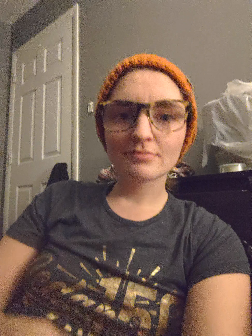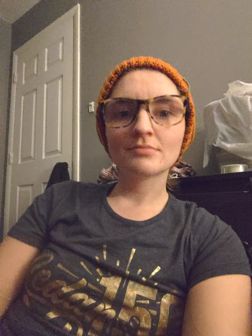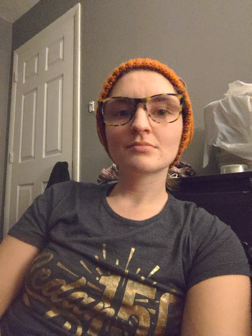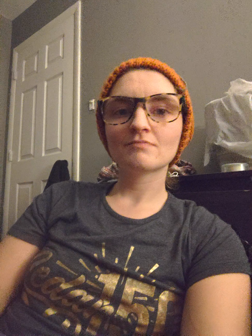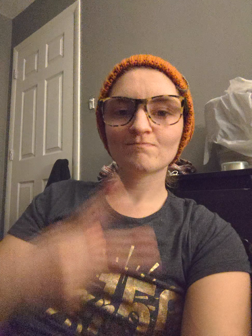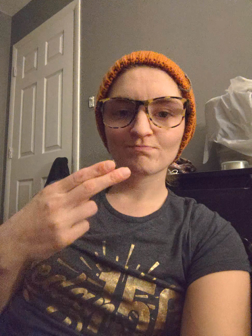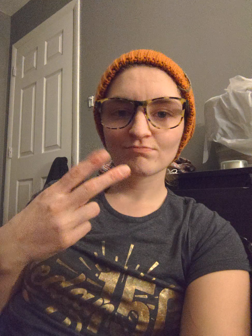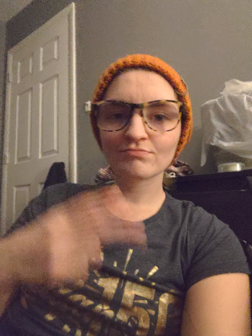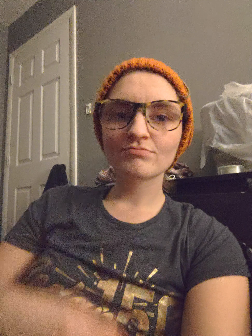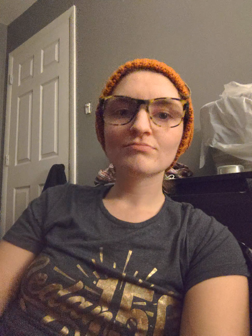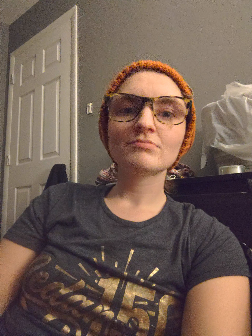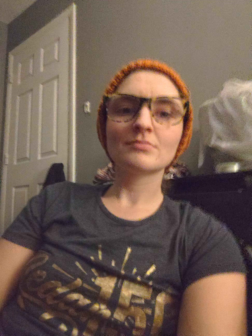scissors